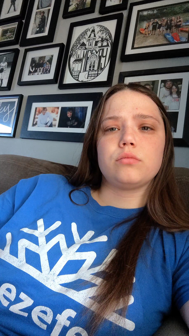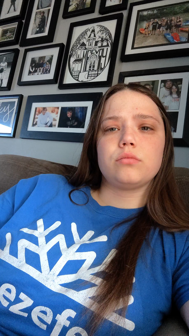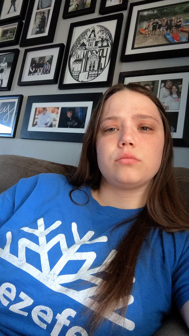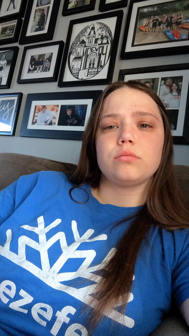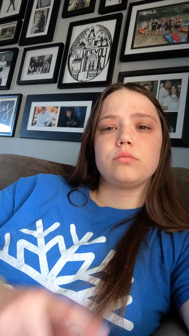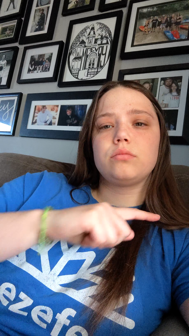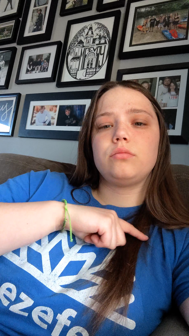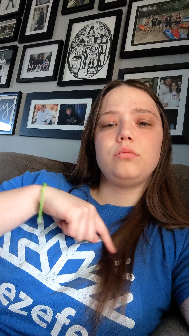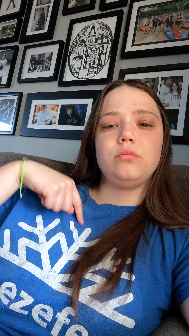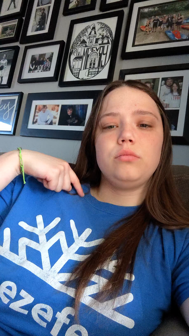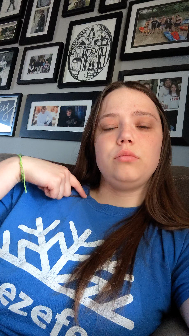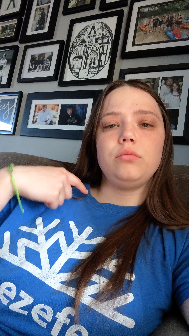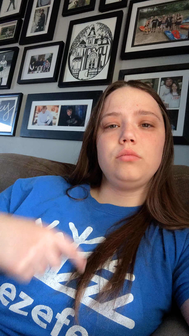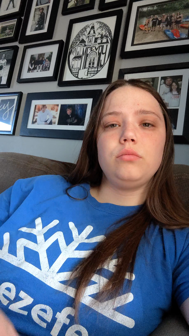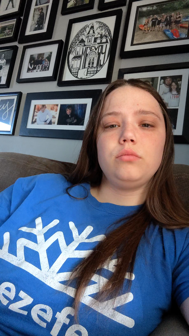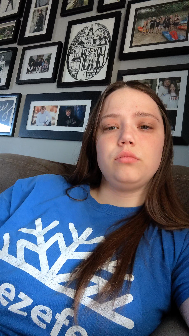necklace